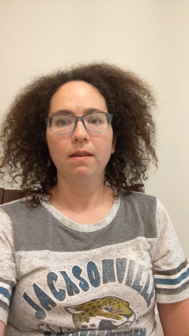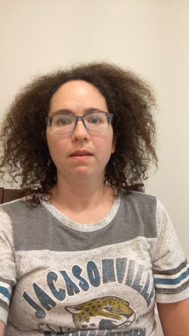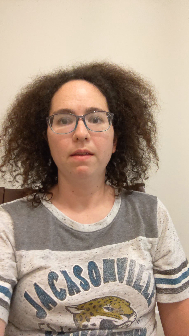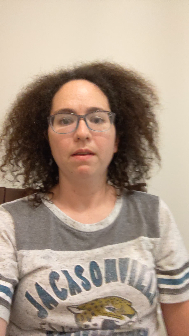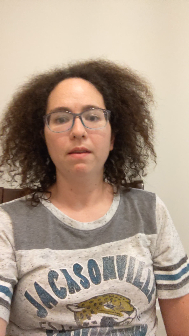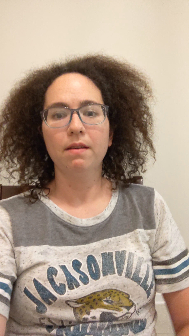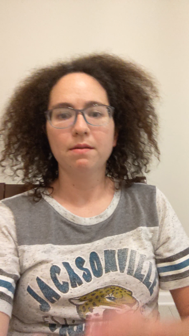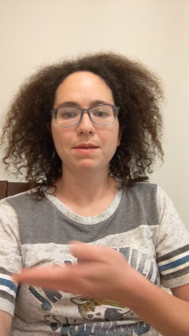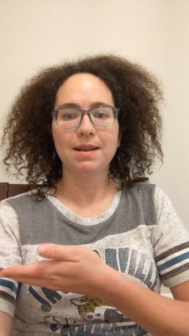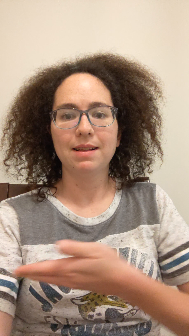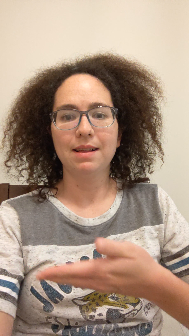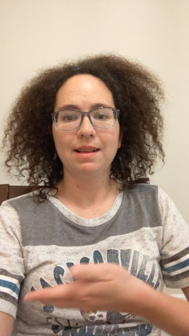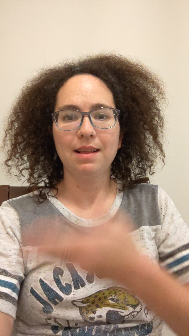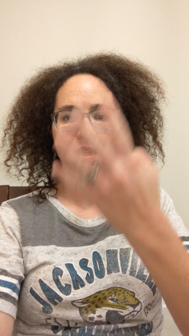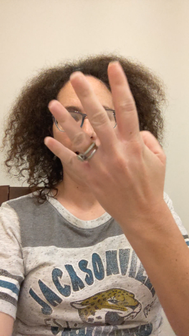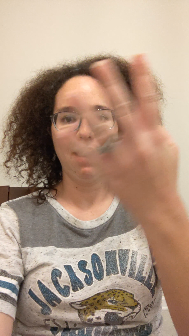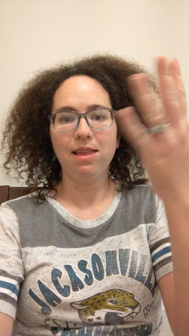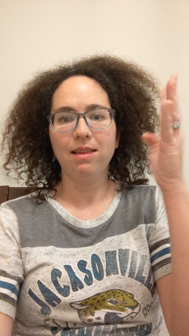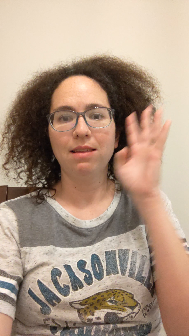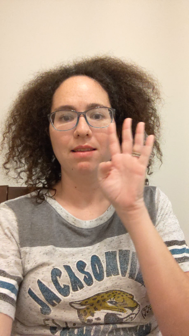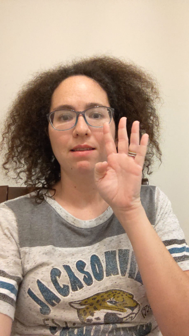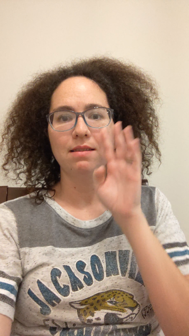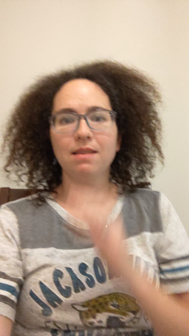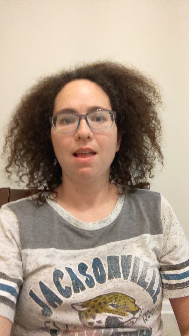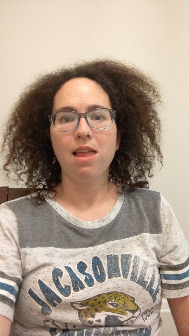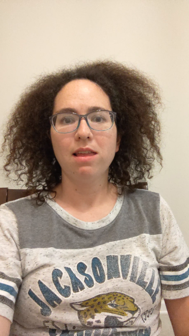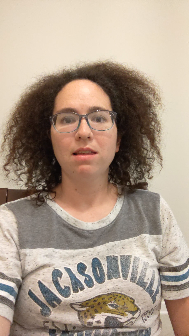crib